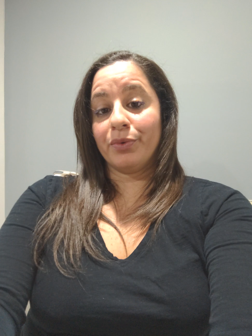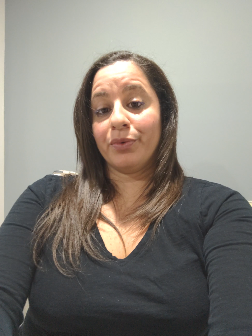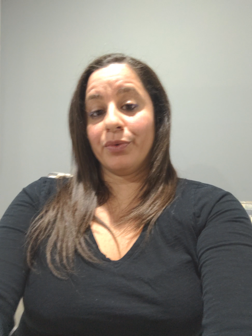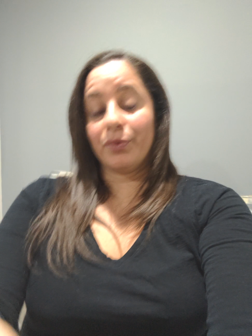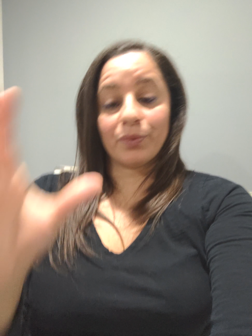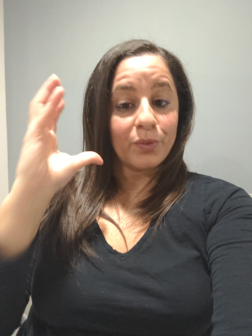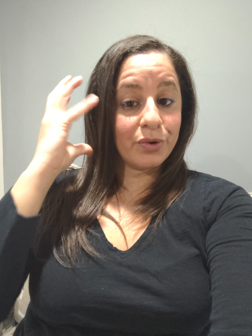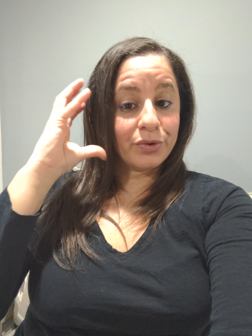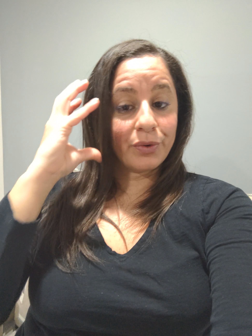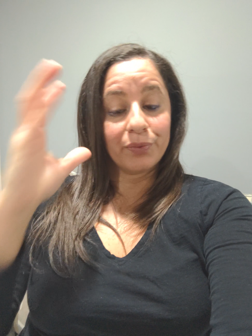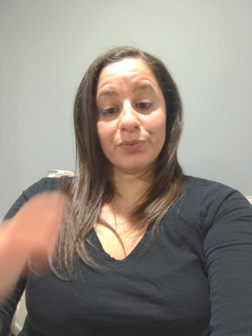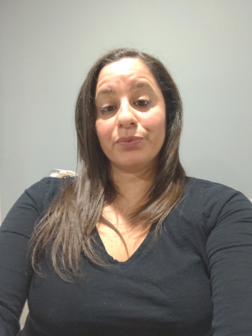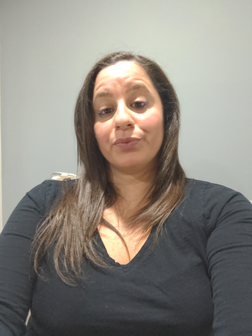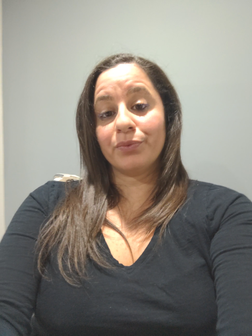radio